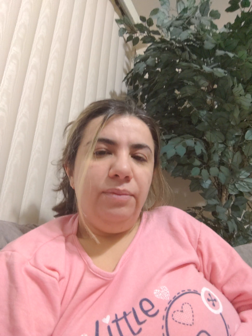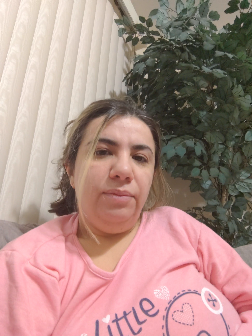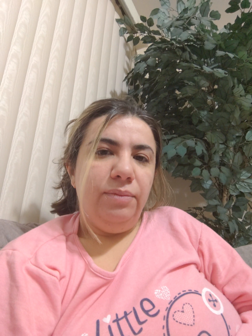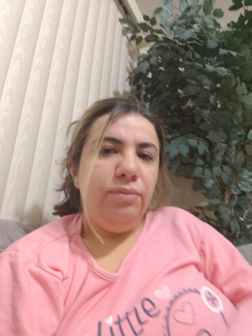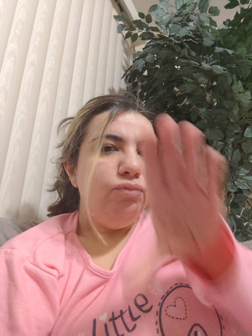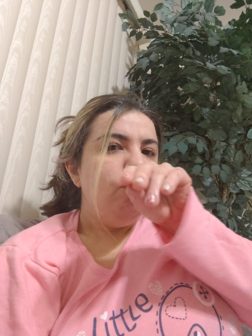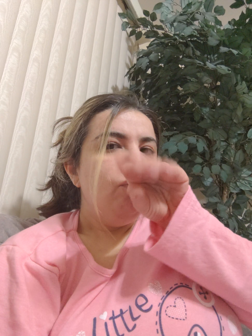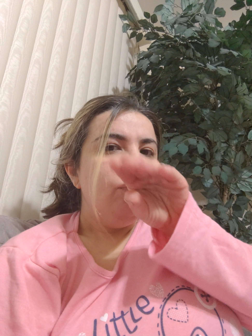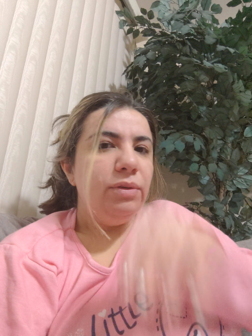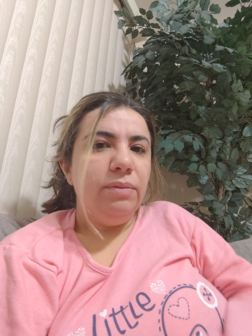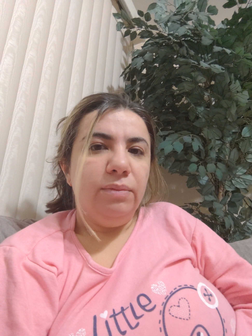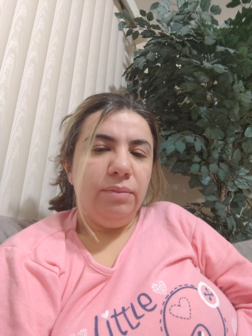duck